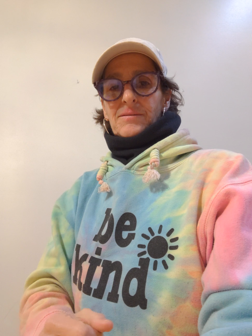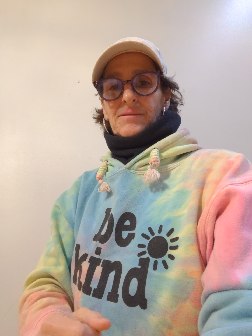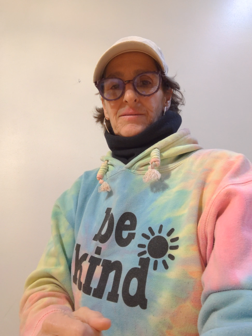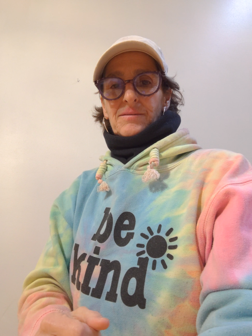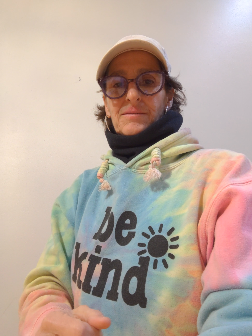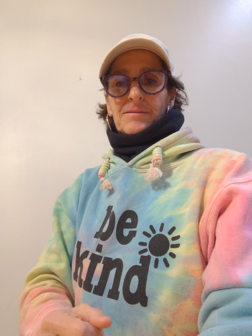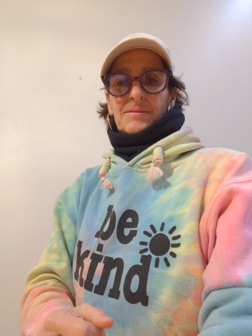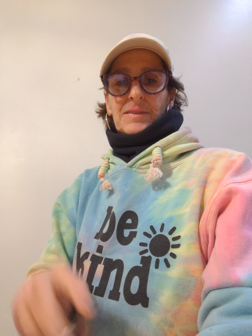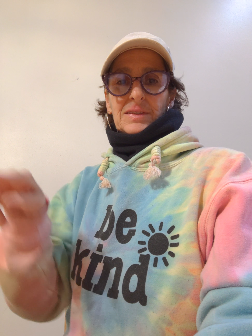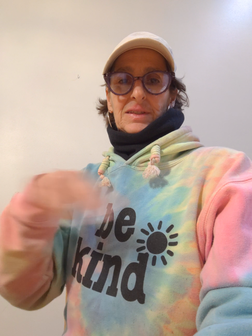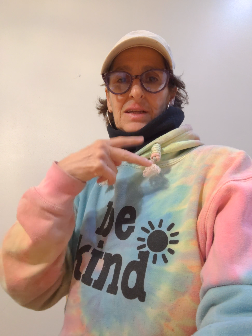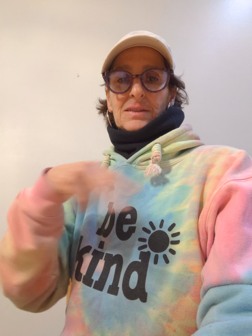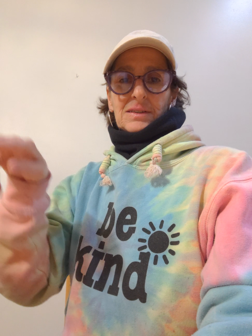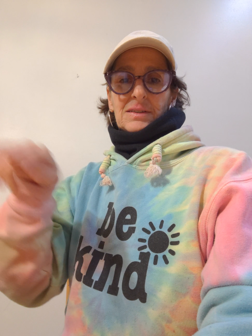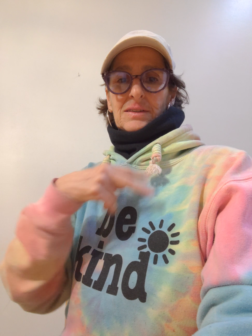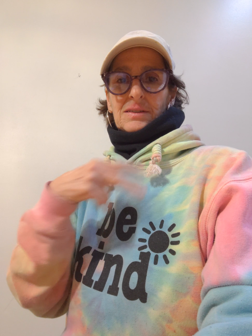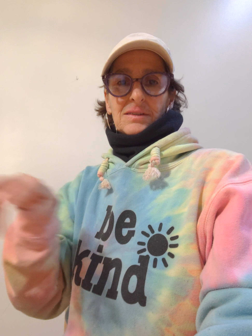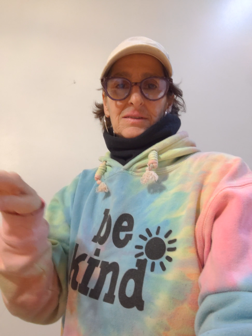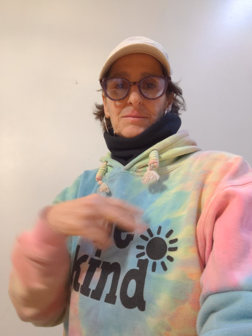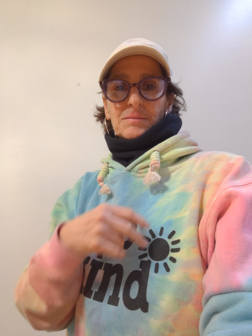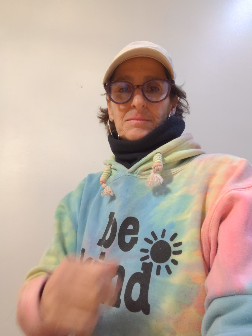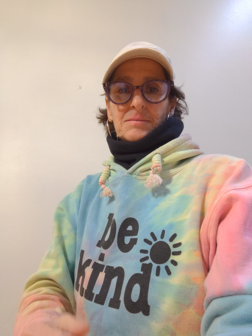dance